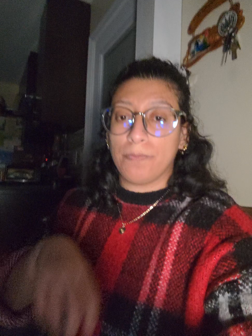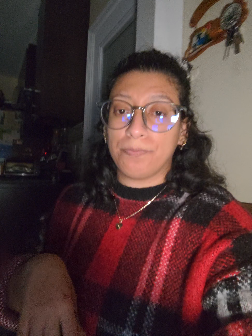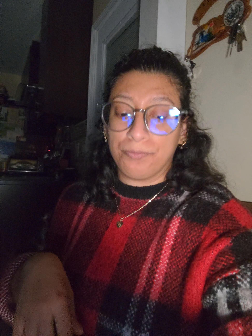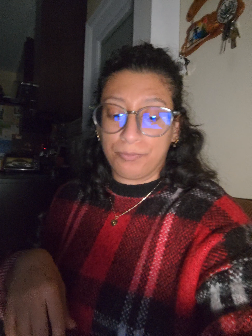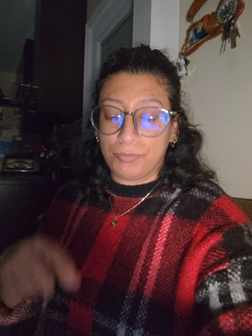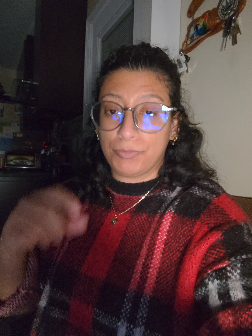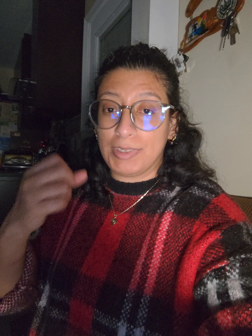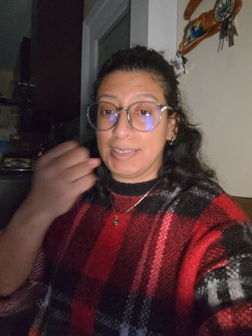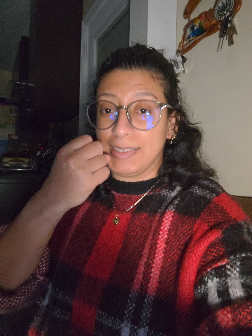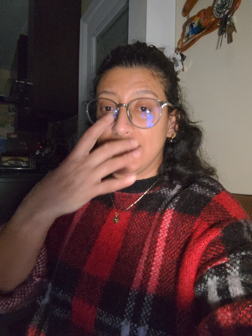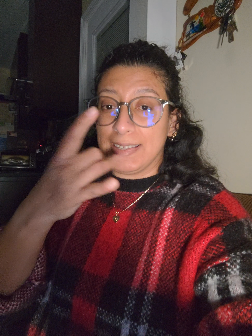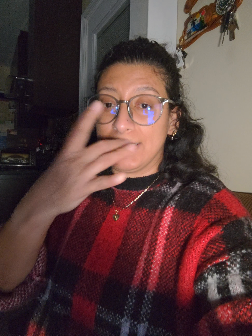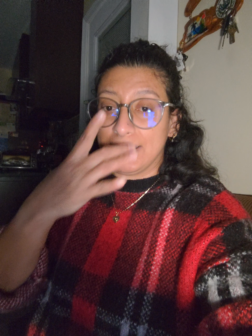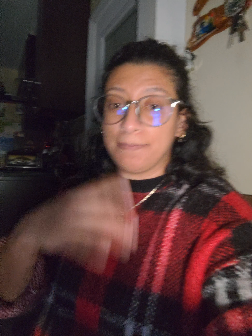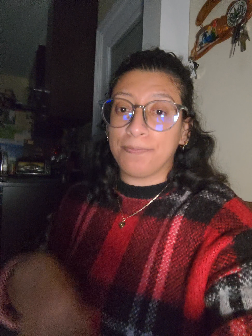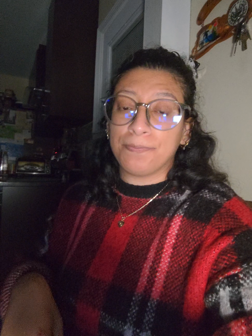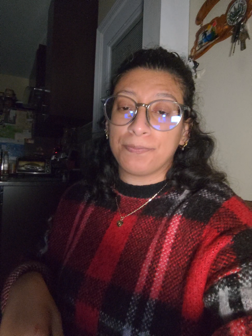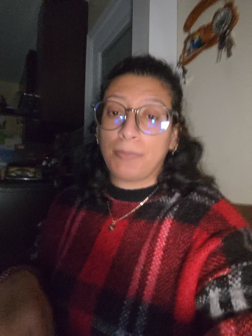snack